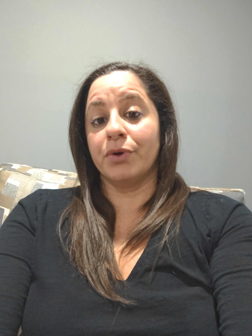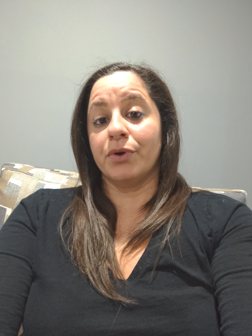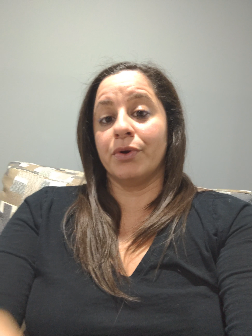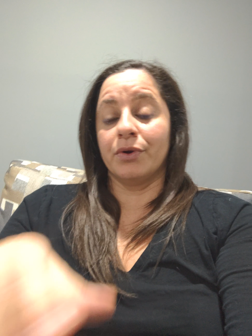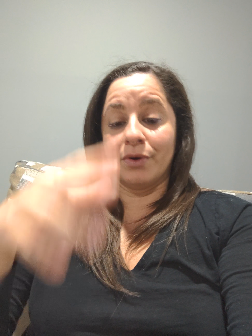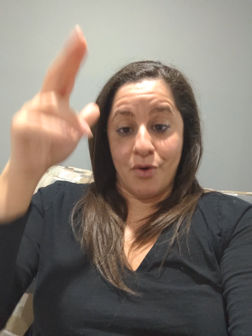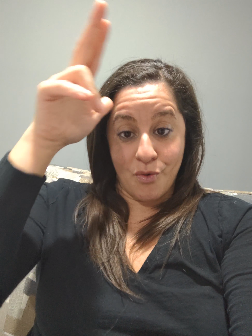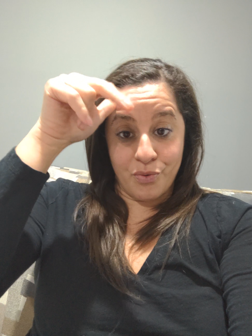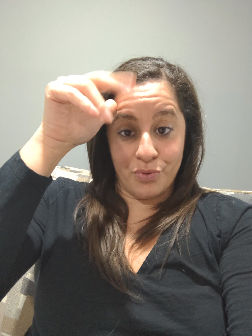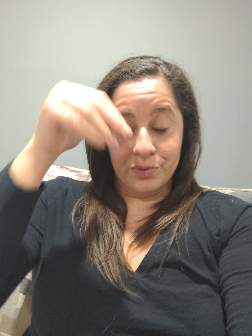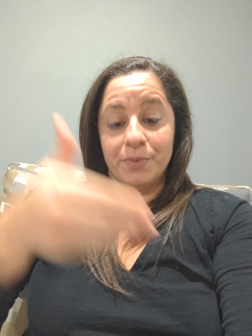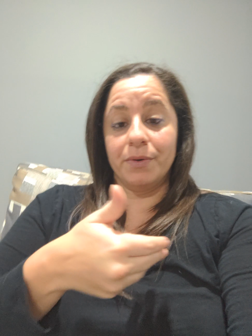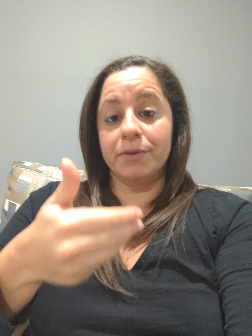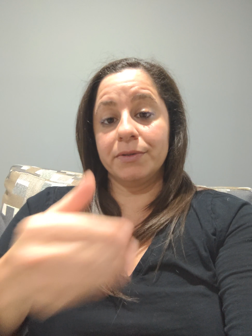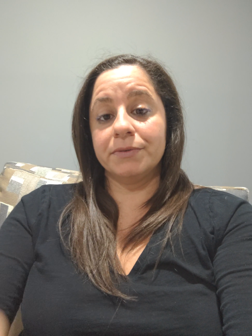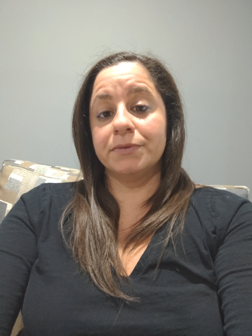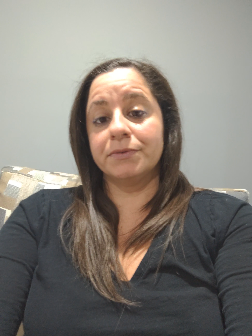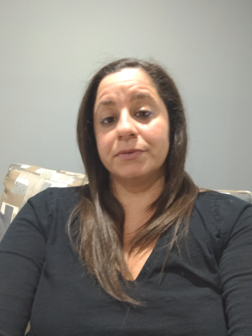donkey